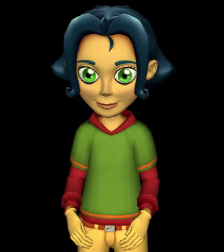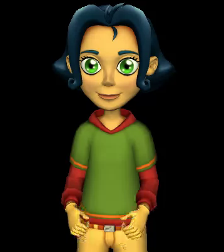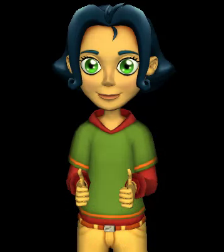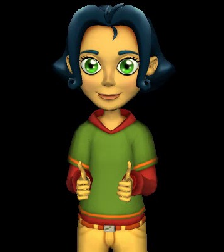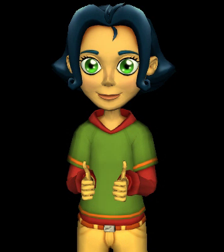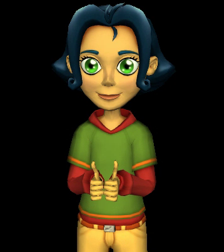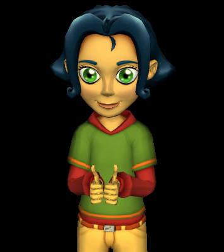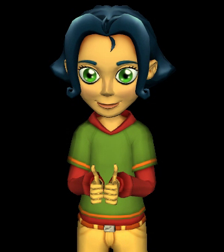مع